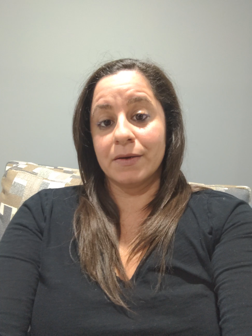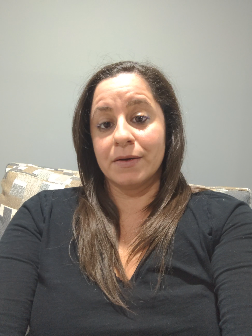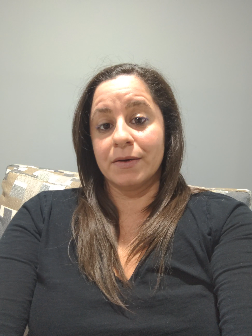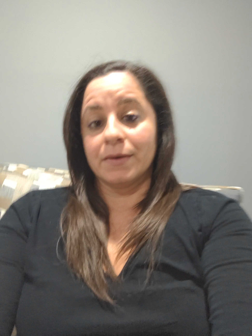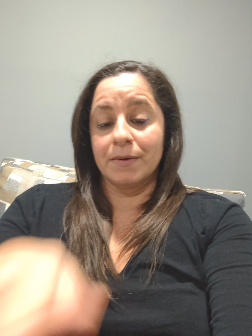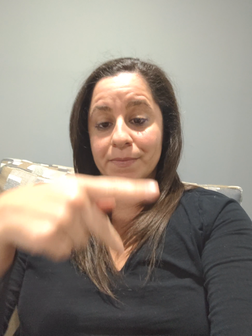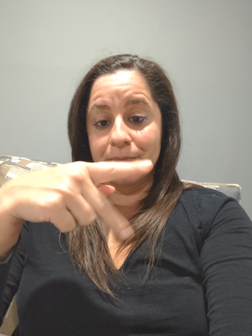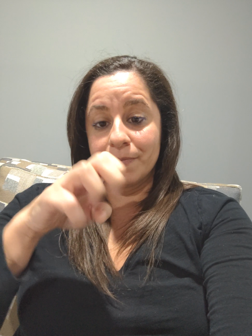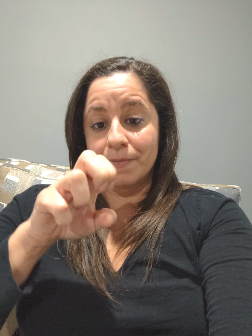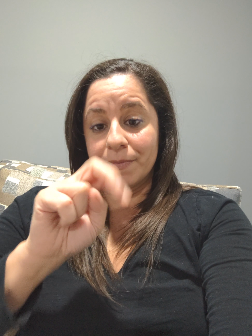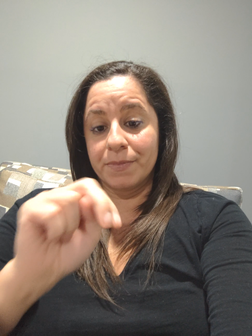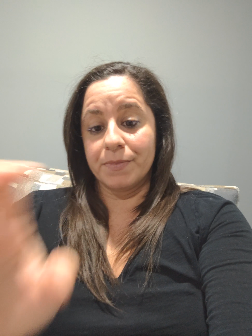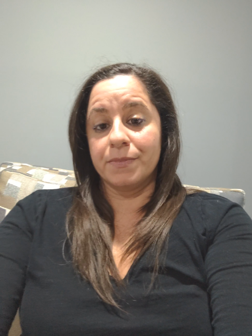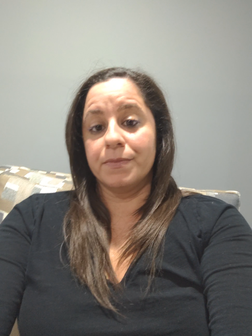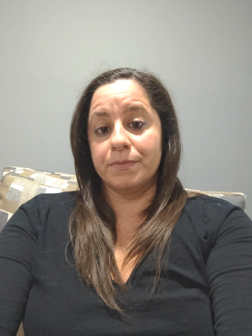pen